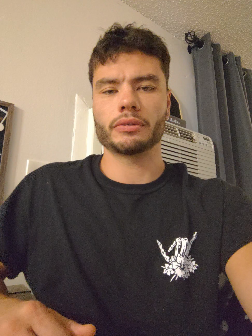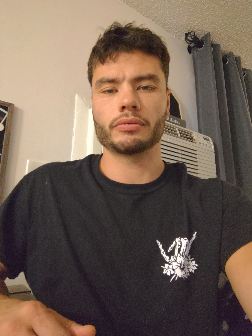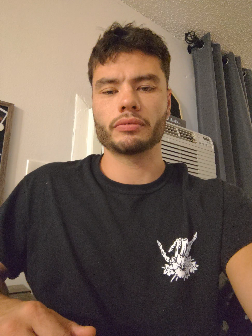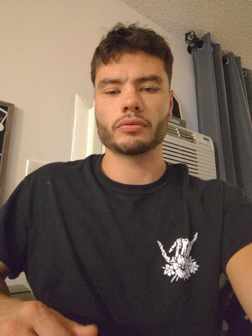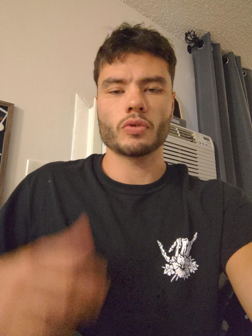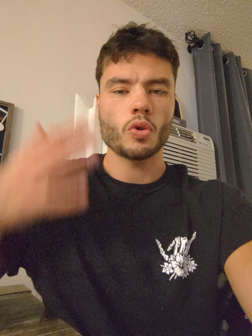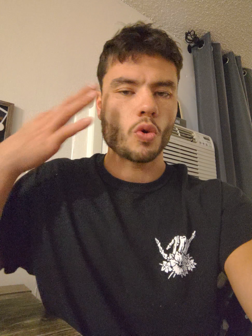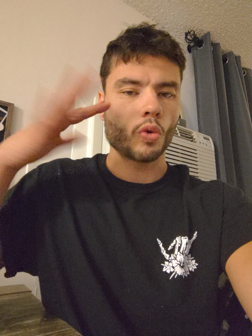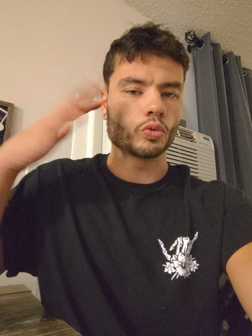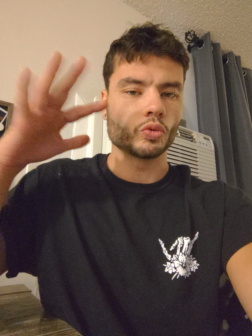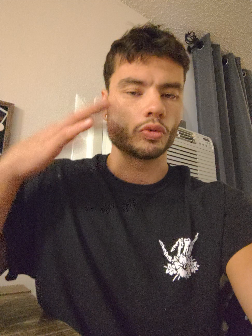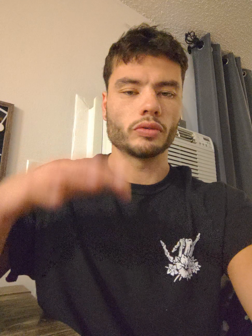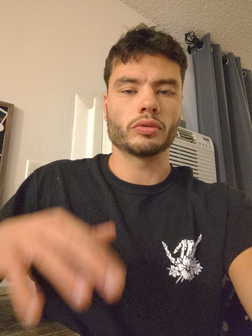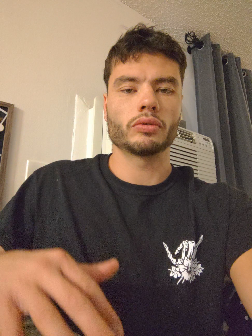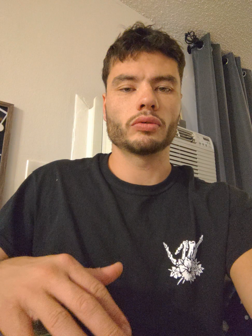noisy